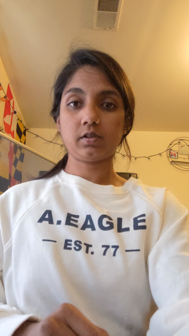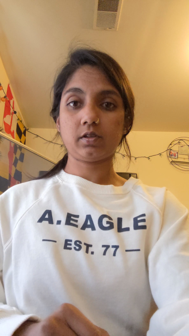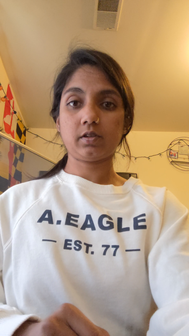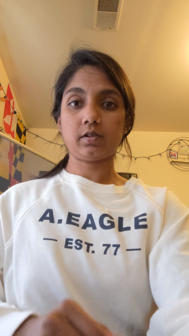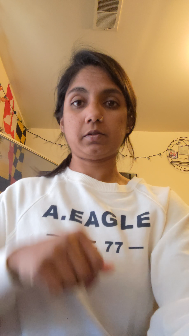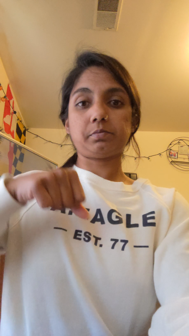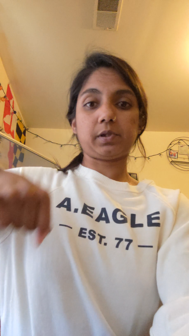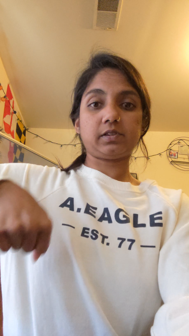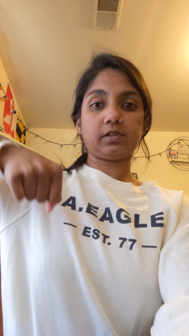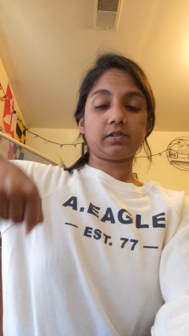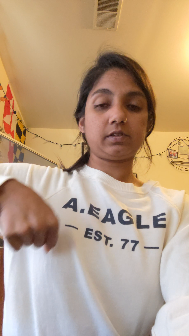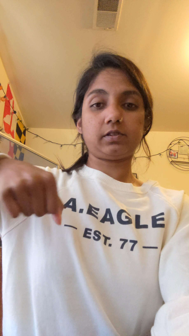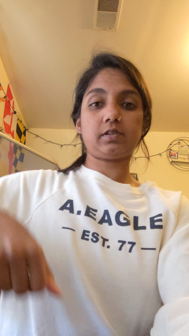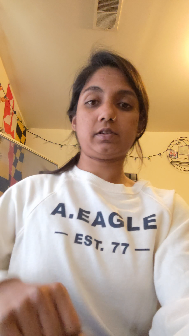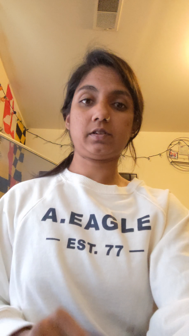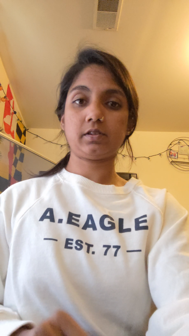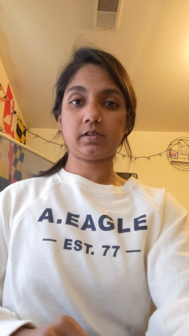bicycle